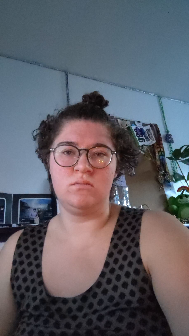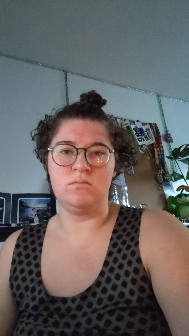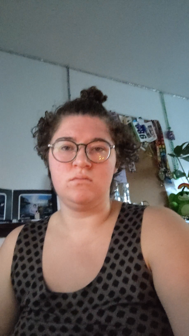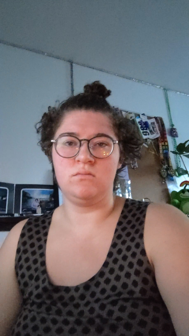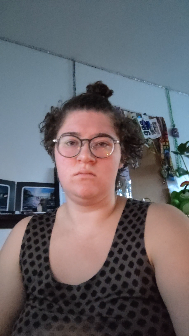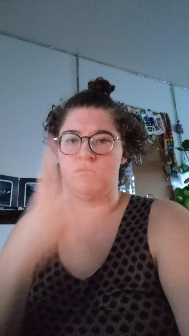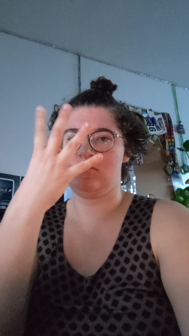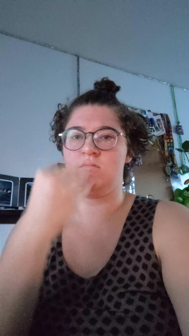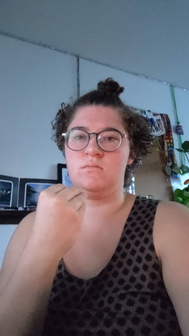asleep